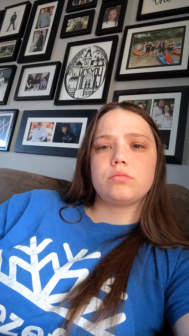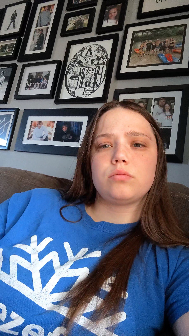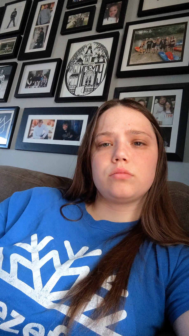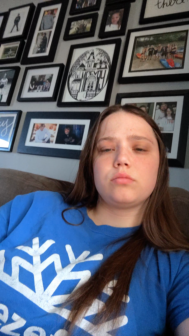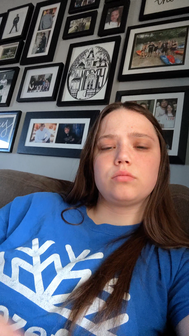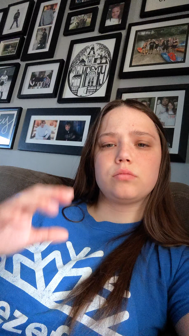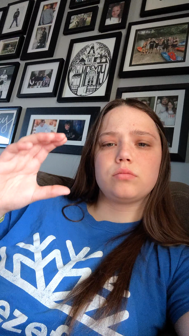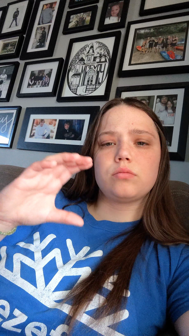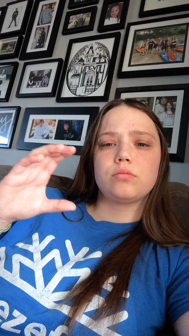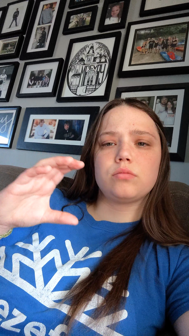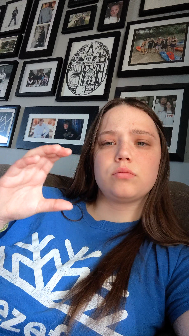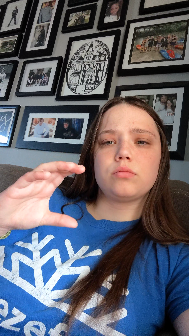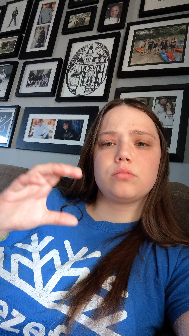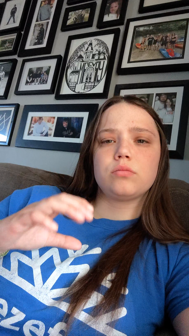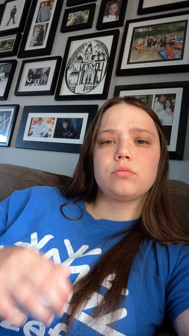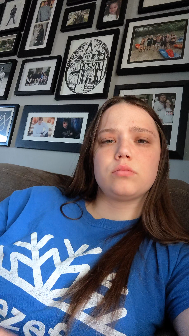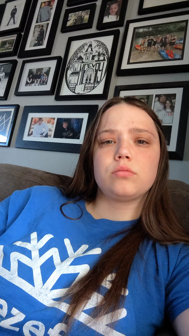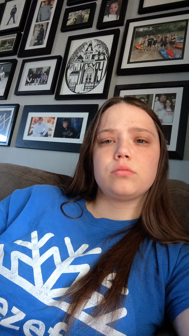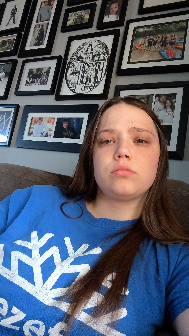ball